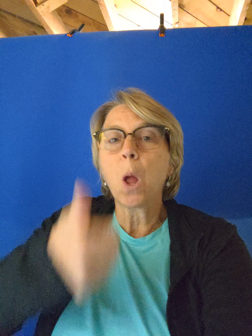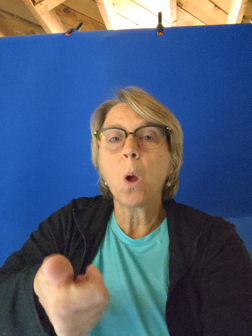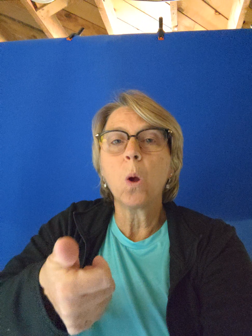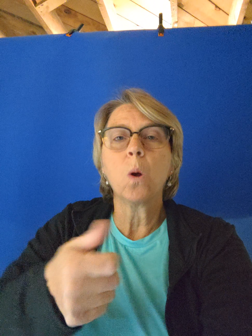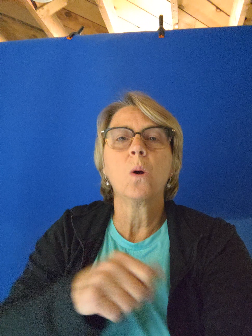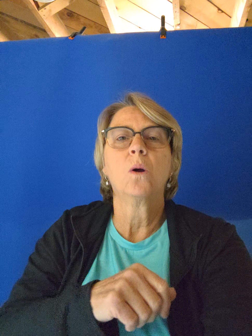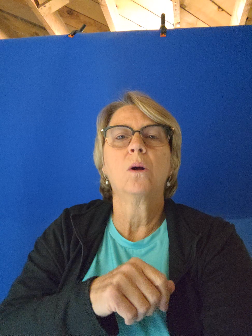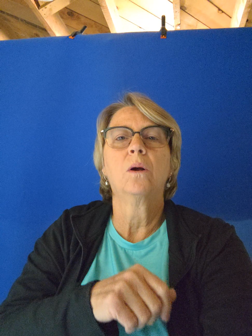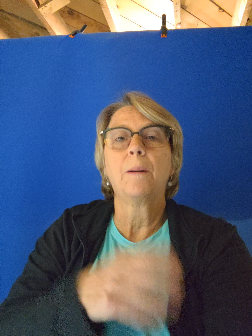tomorrow